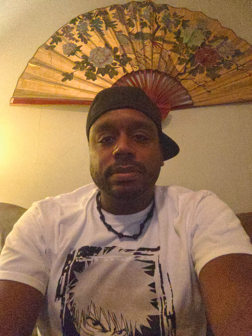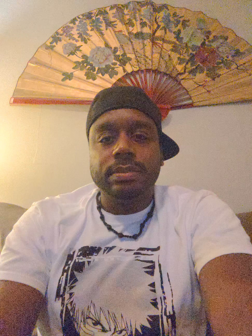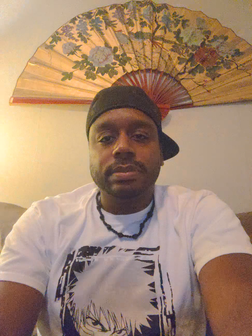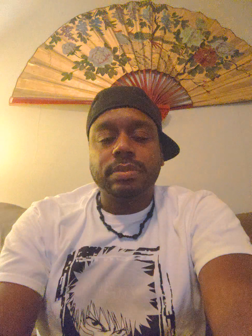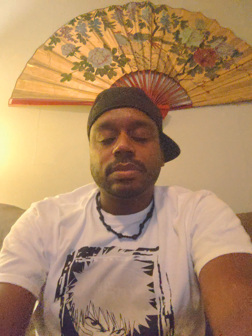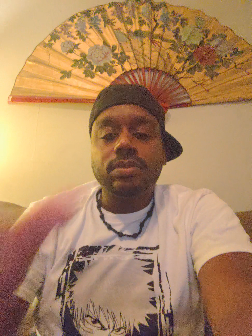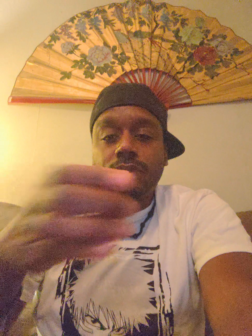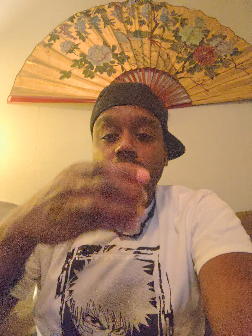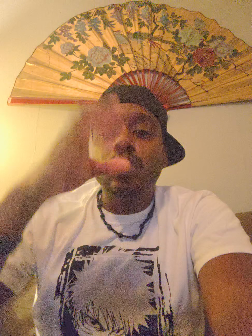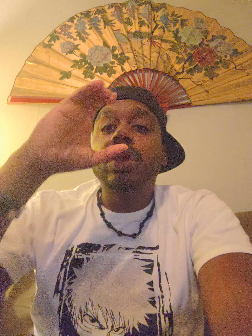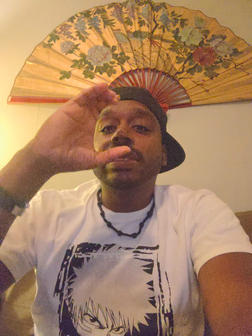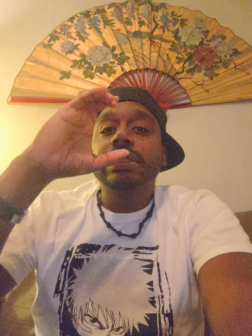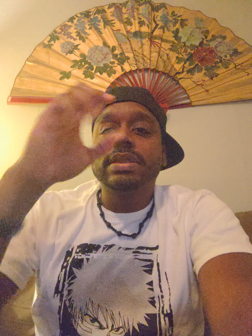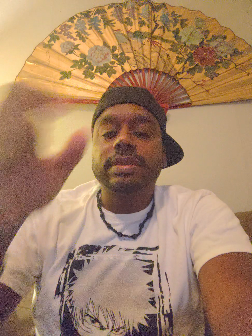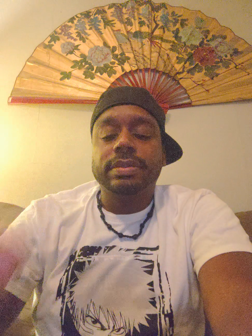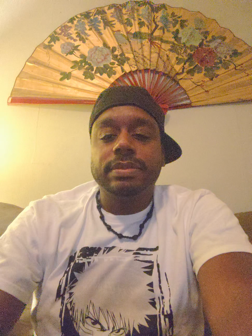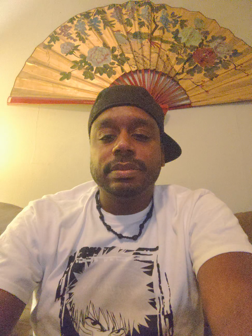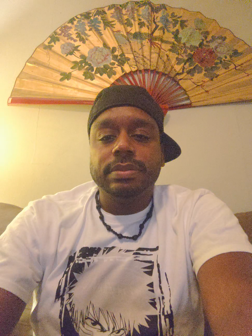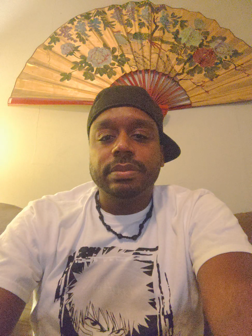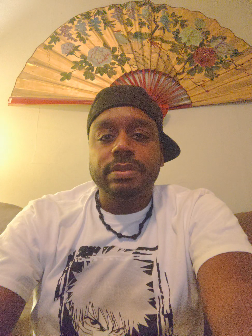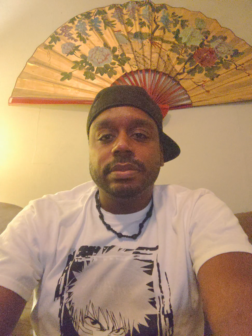drink